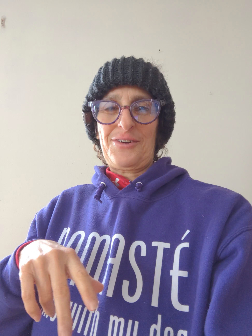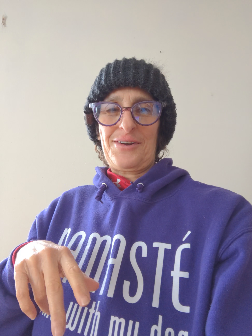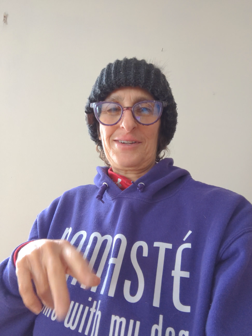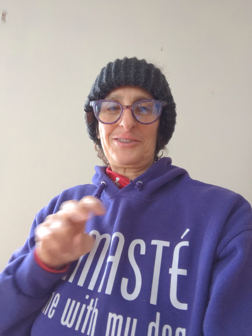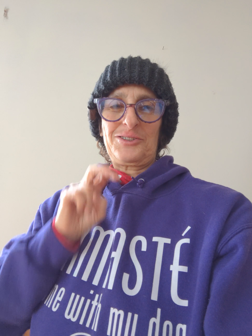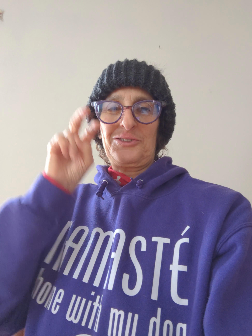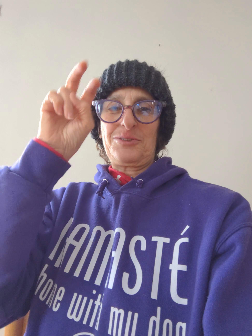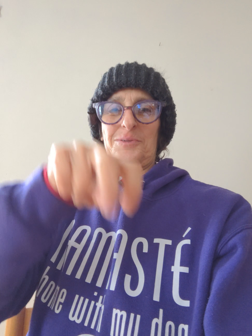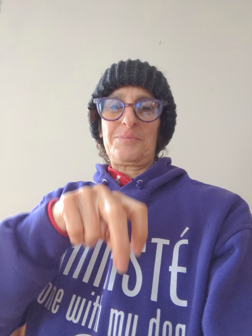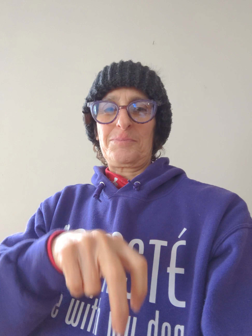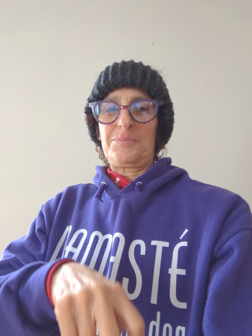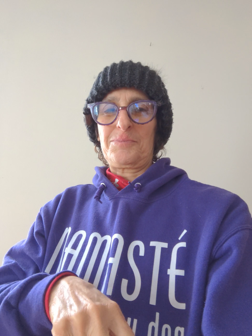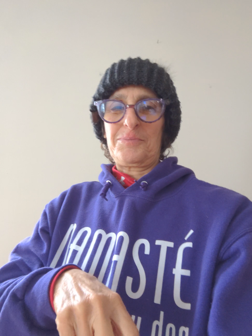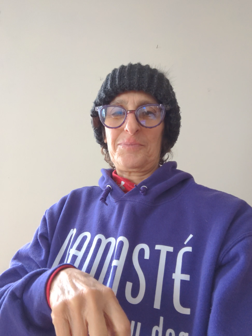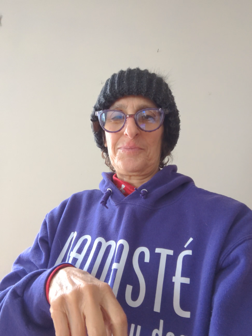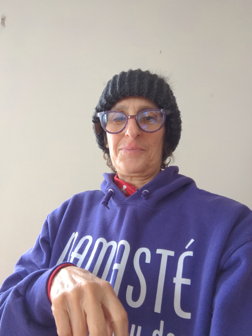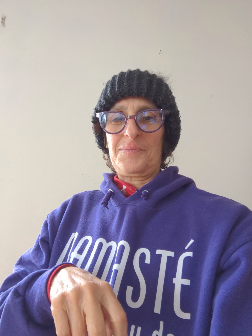jump